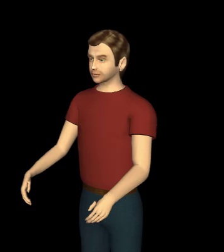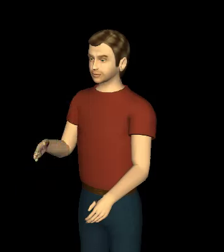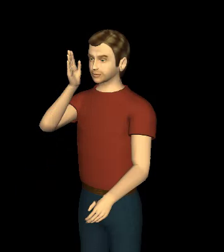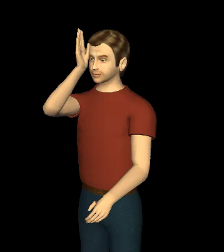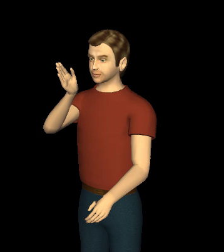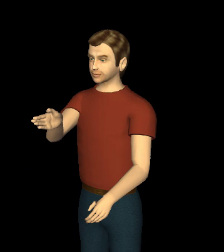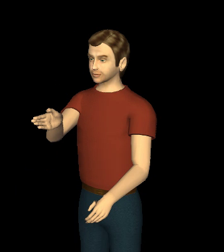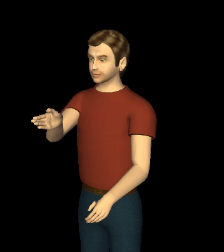مباشرة